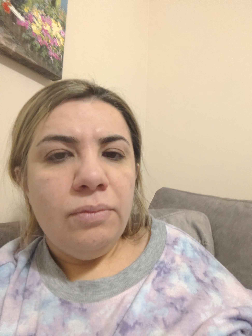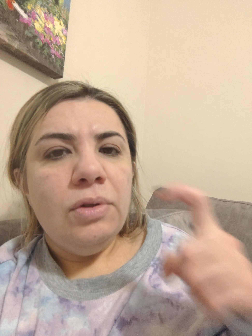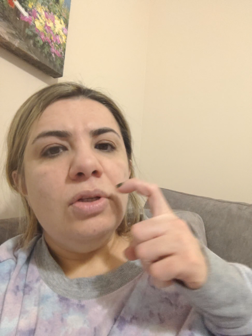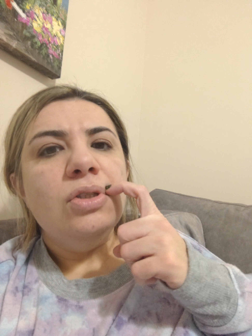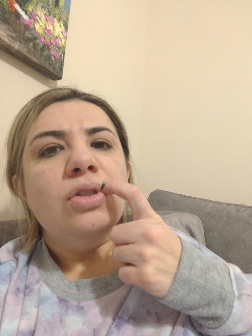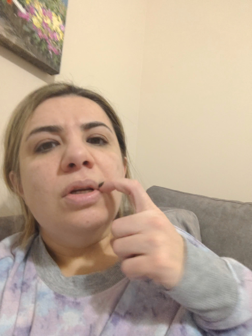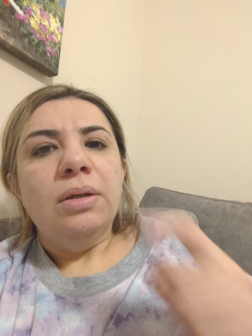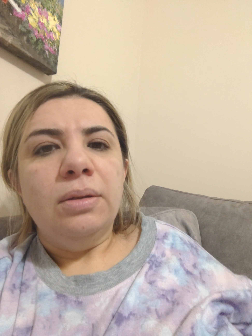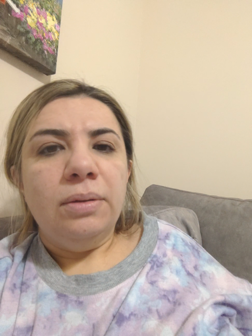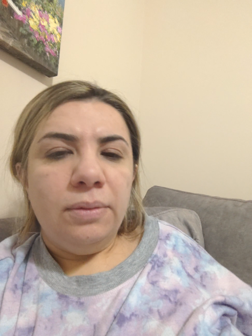tooth